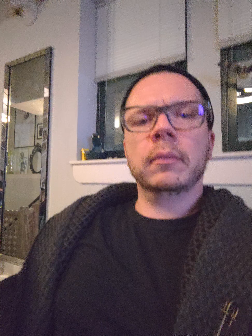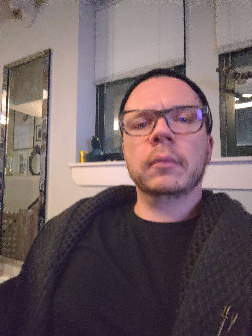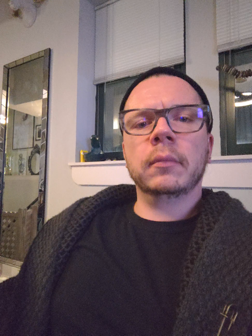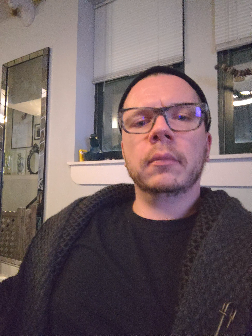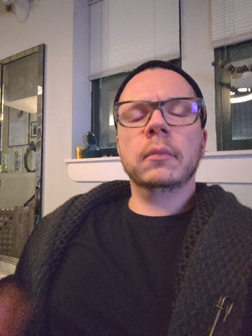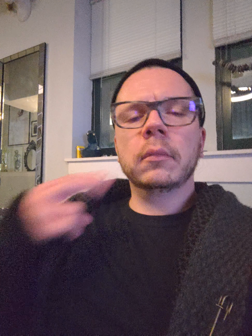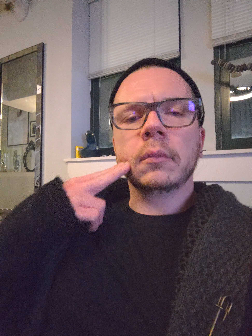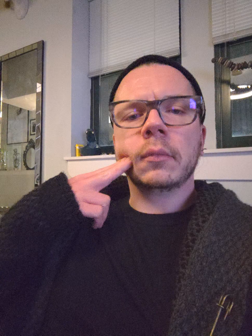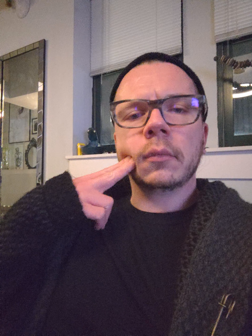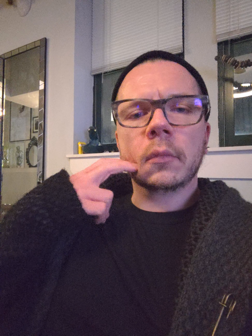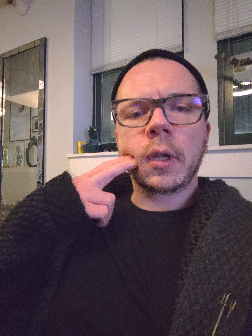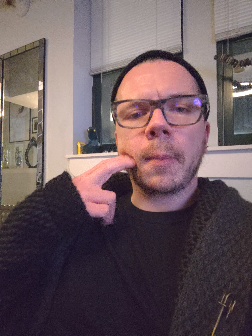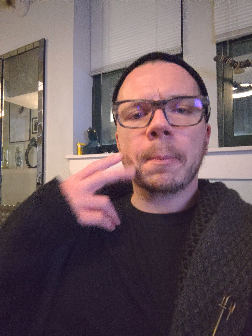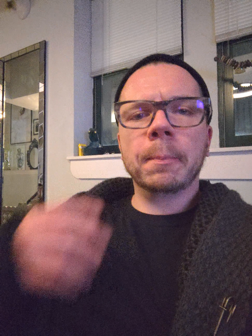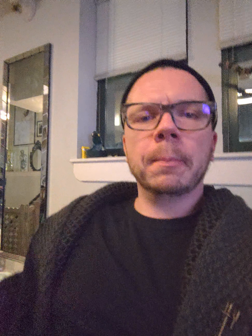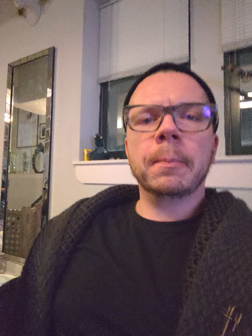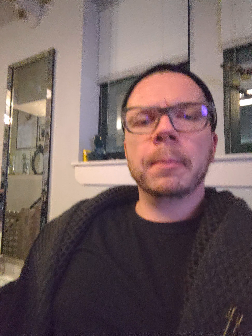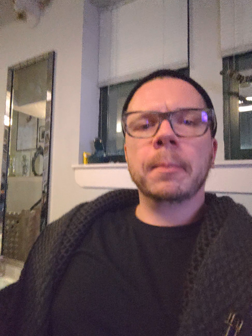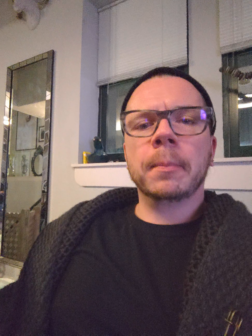gum